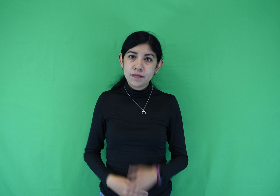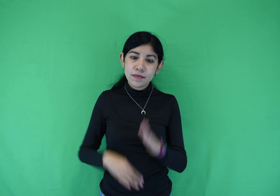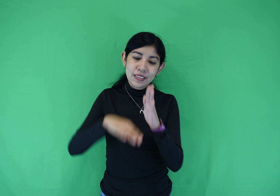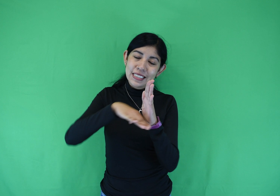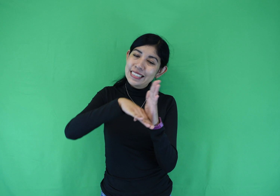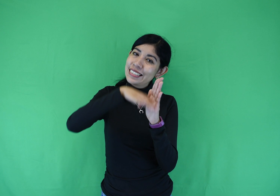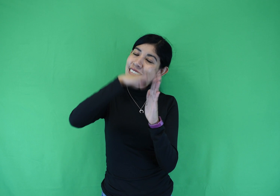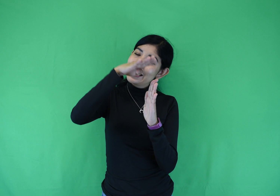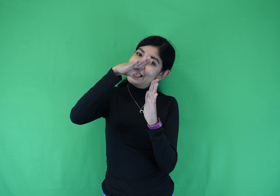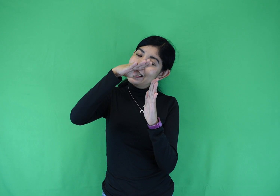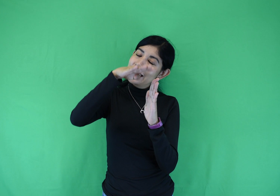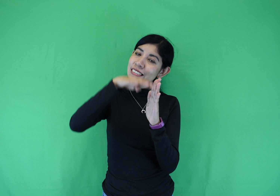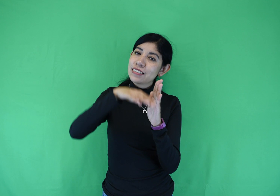elevado